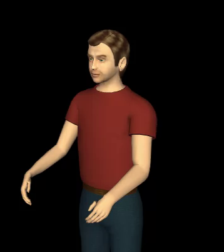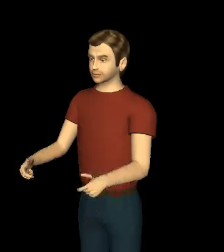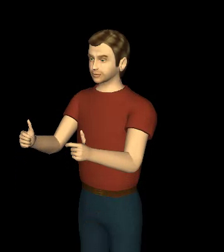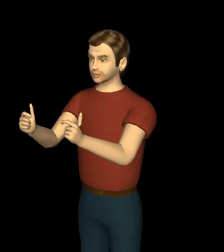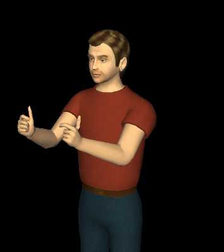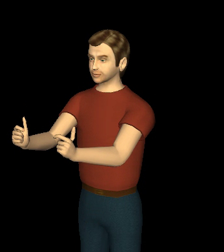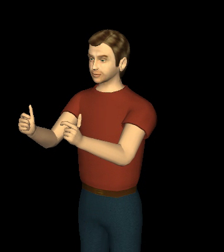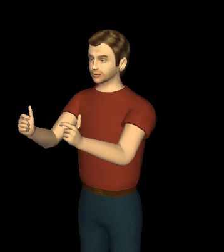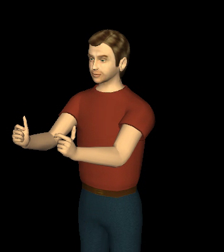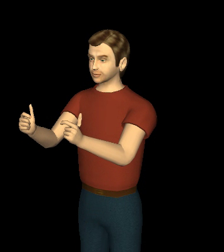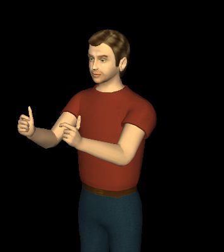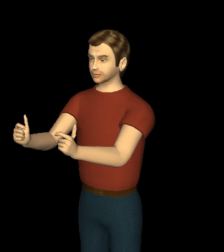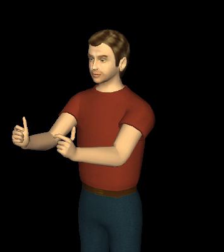فرصة